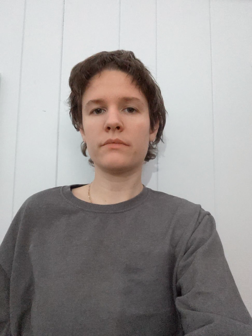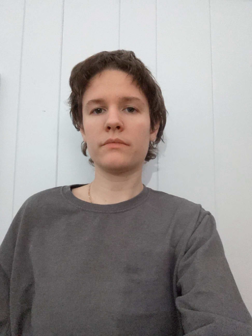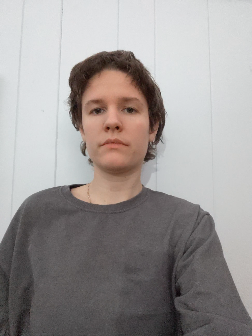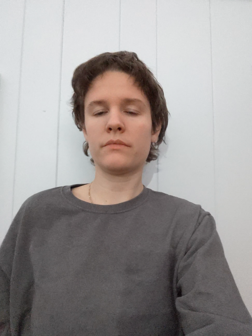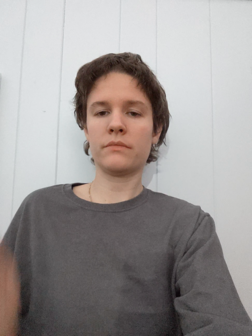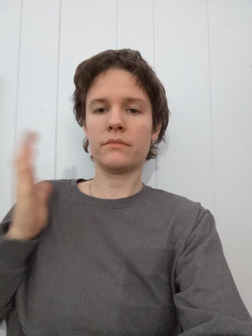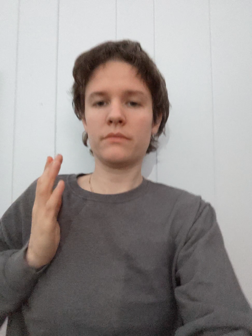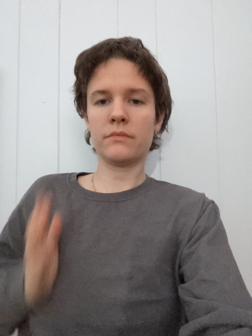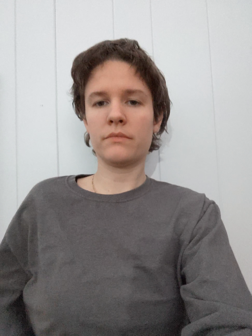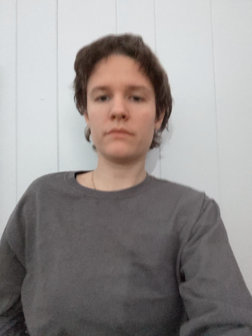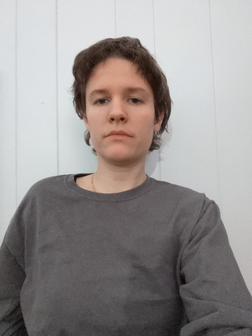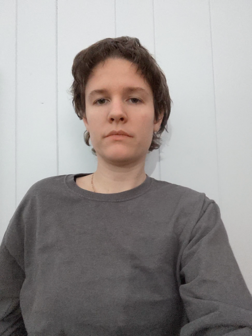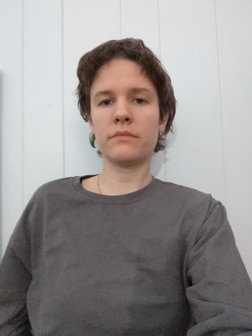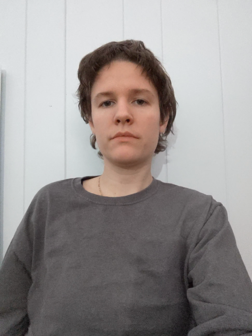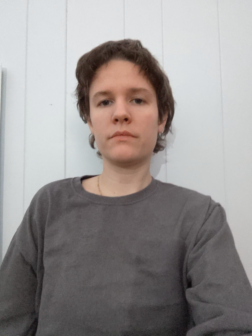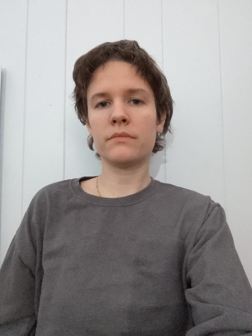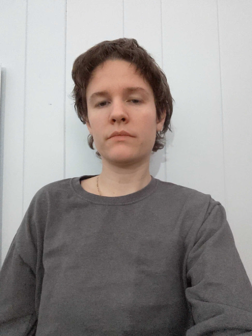beside